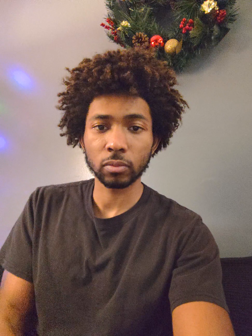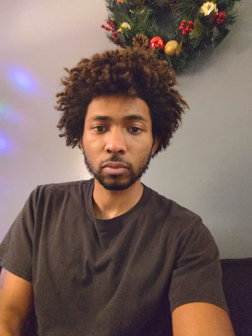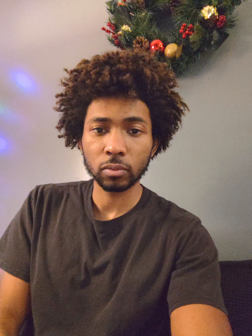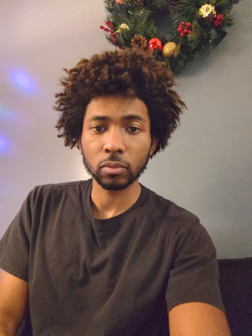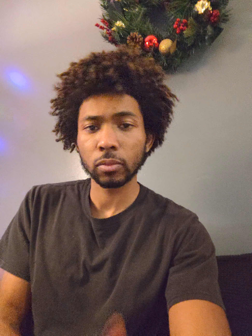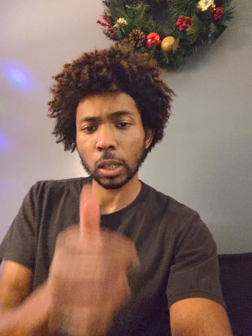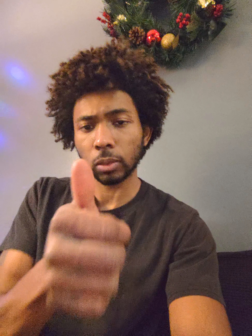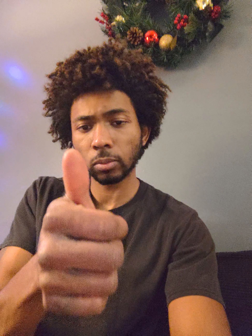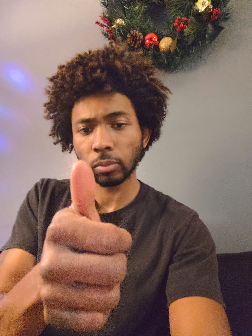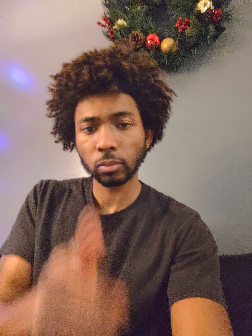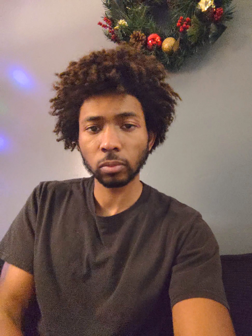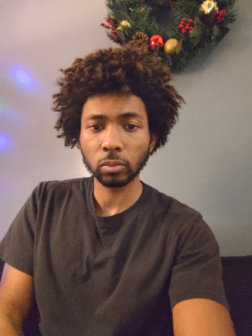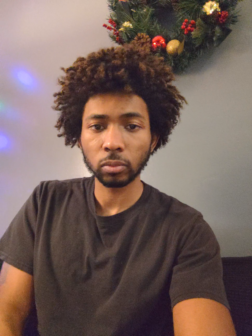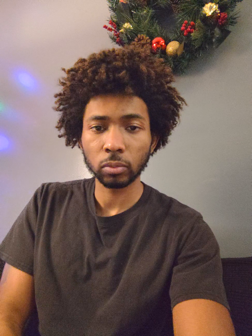yourself